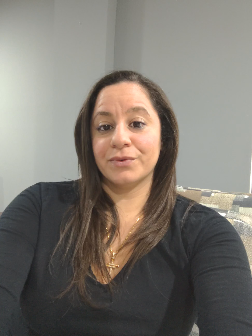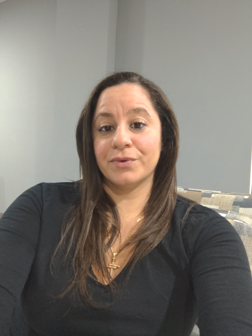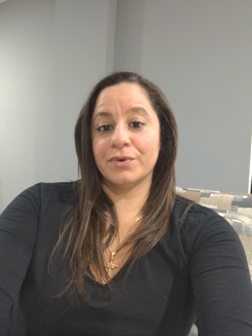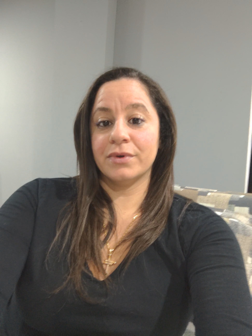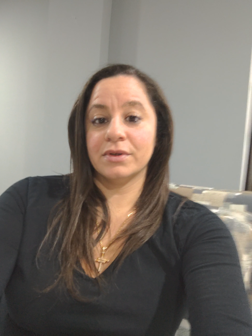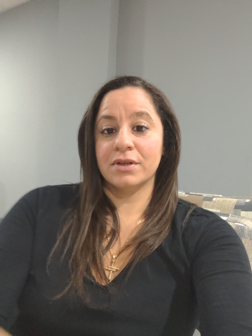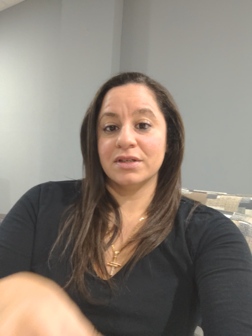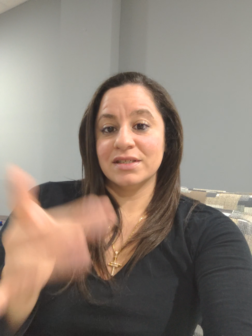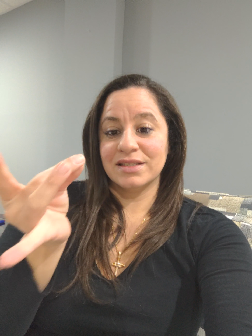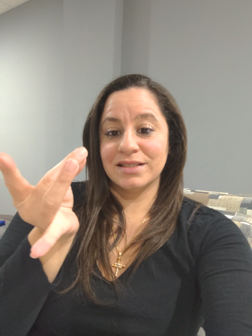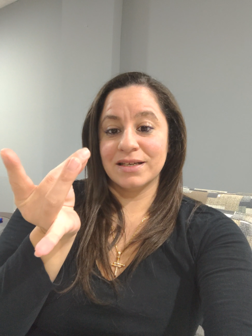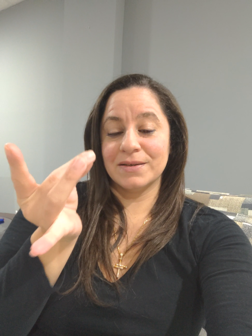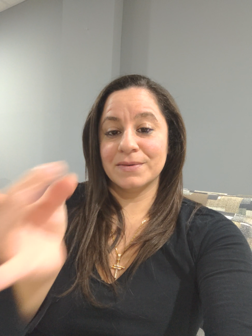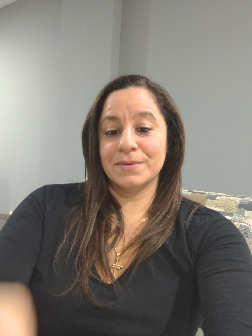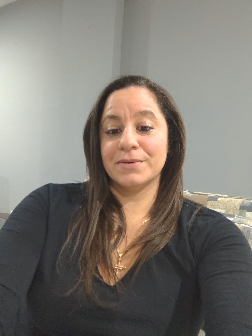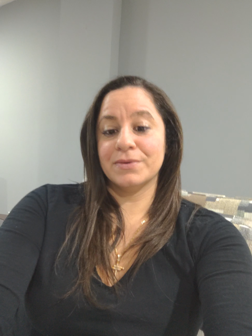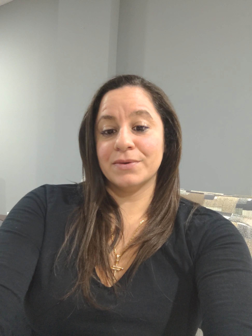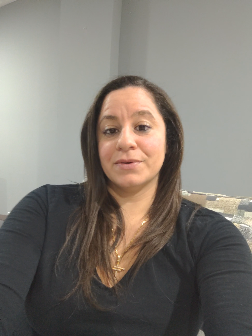sticky